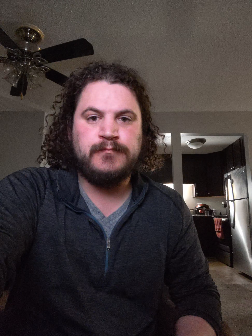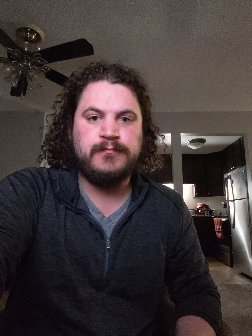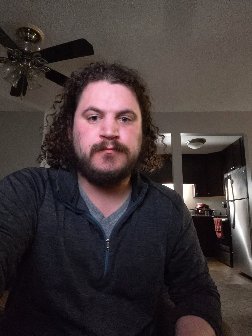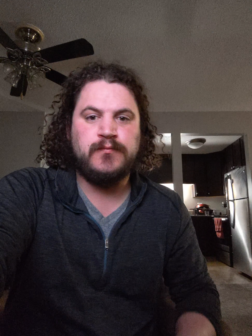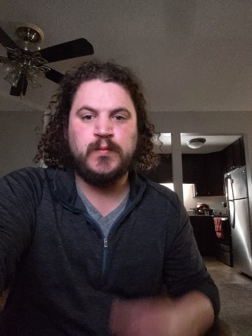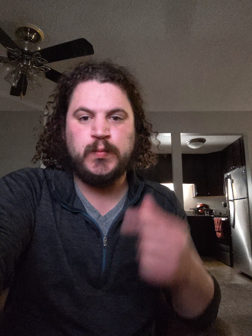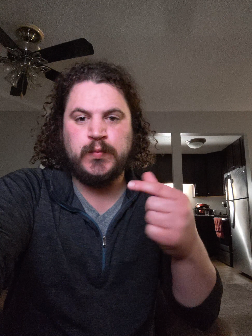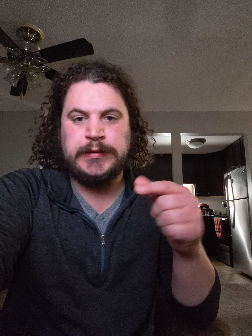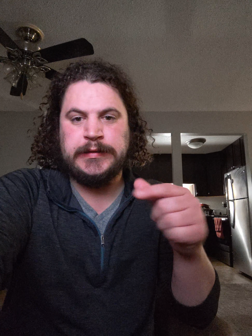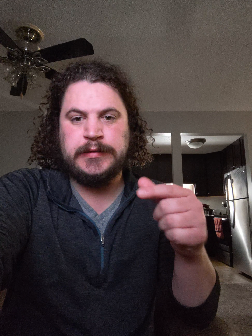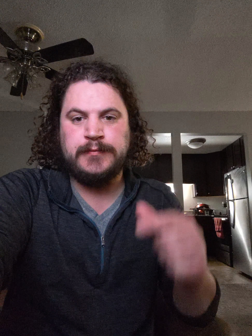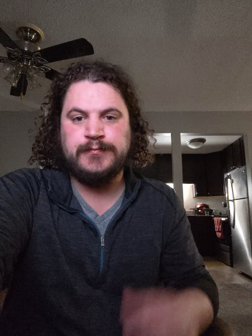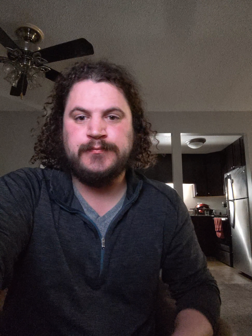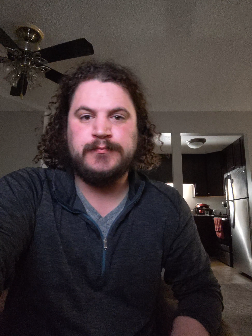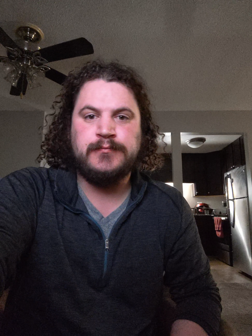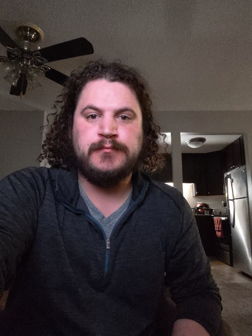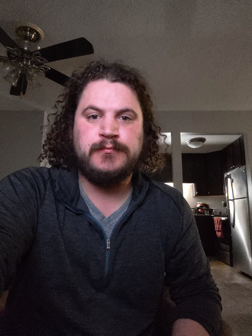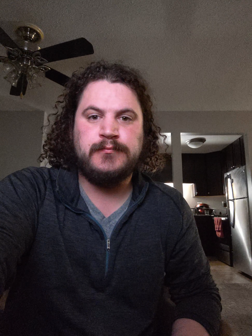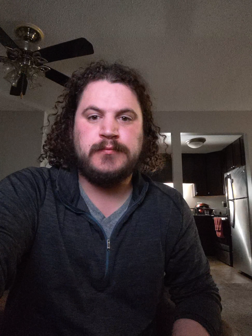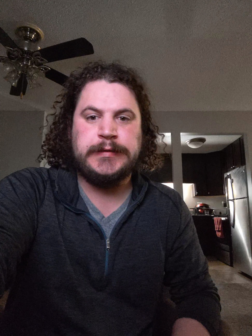green